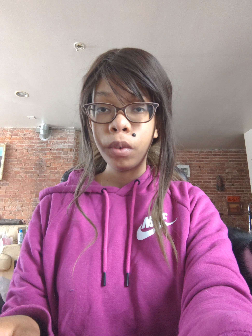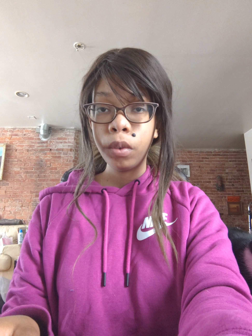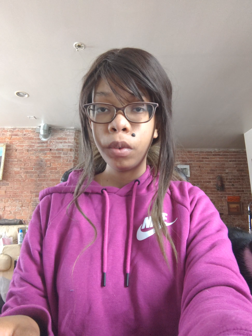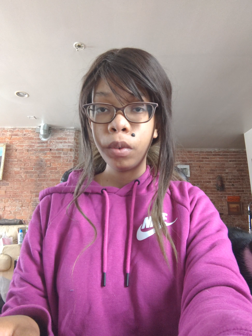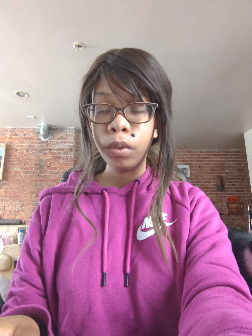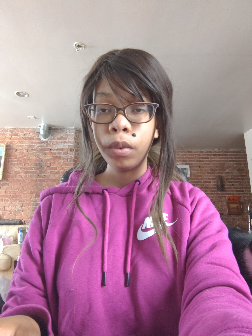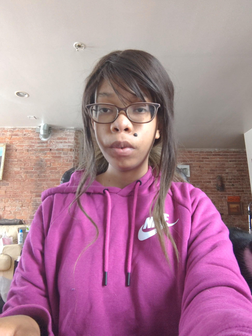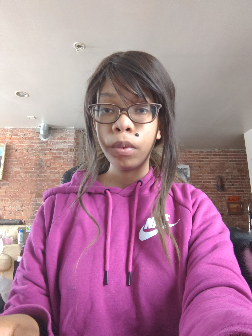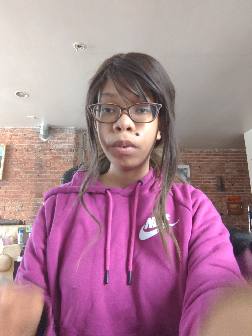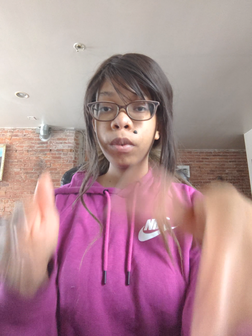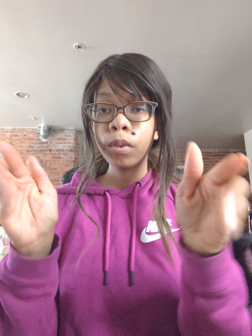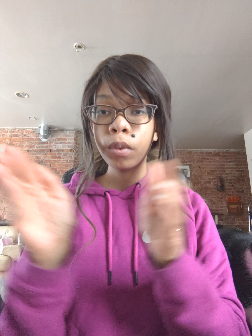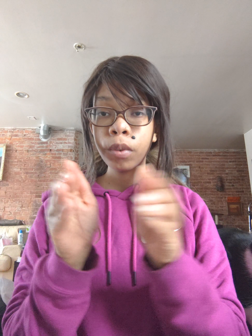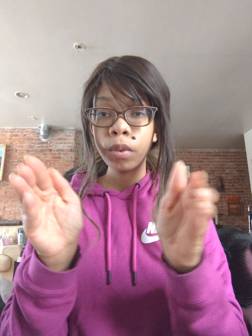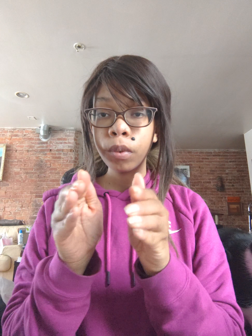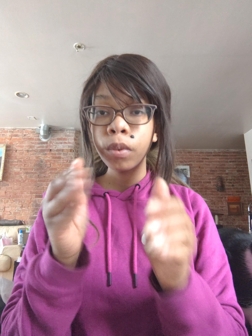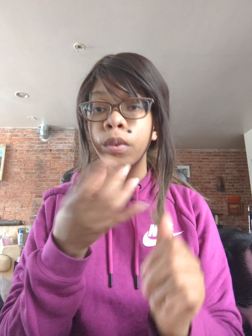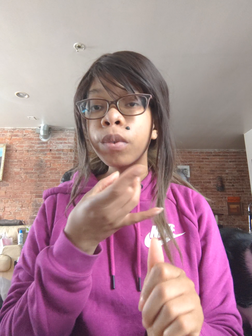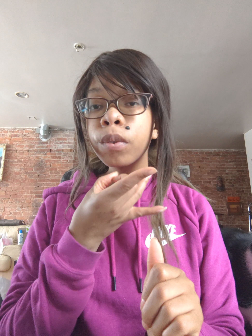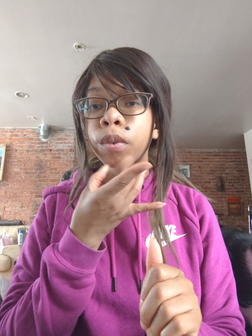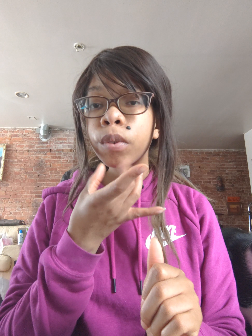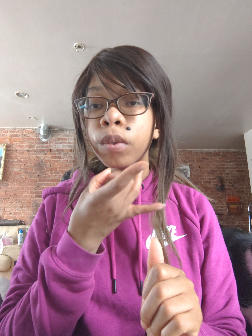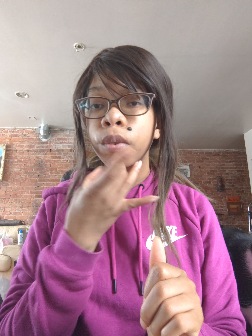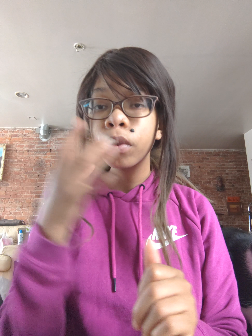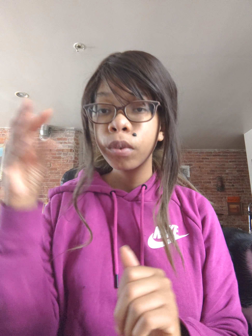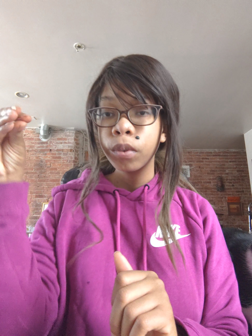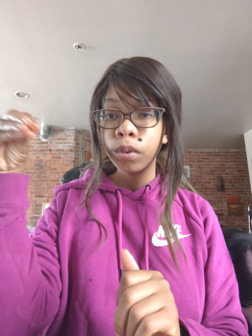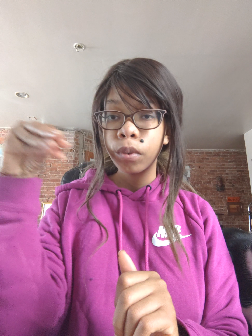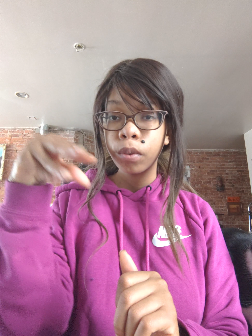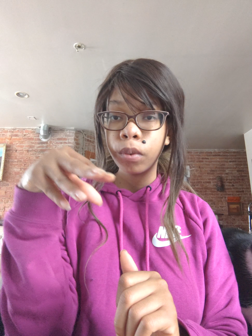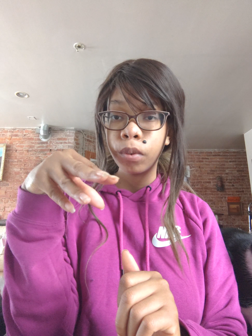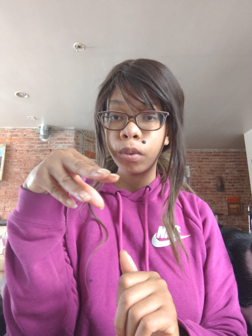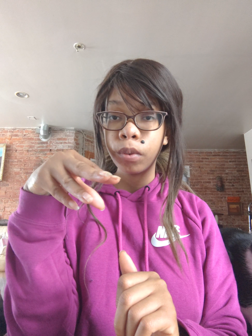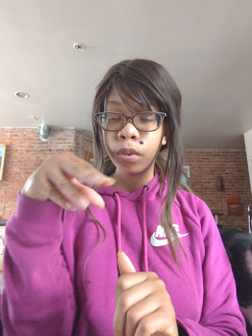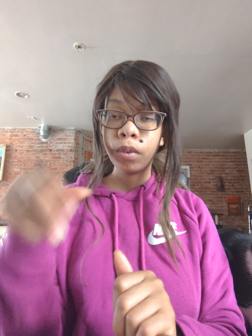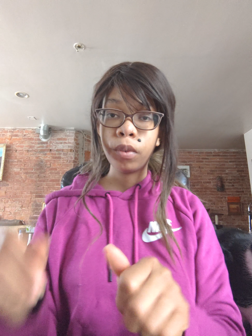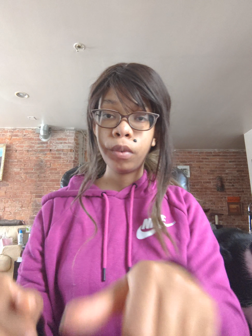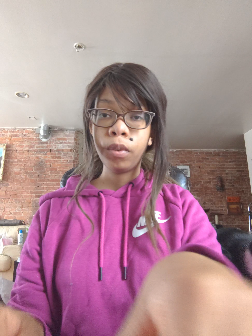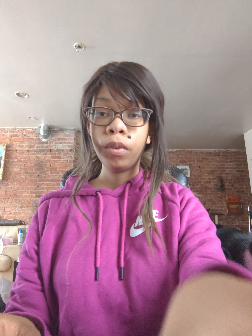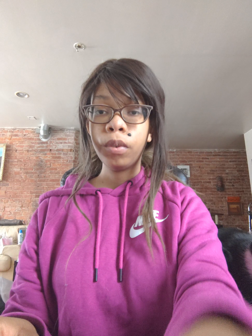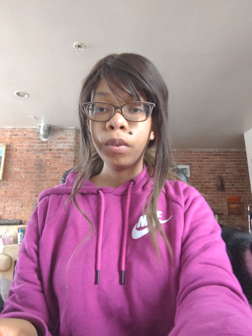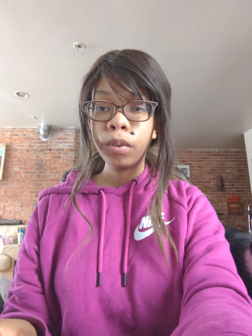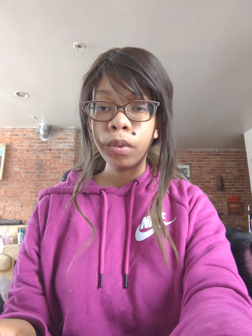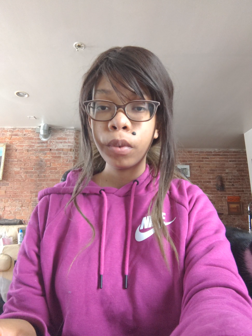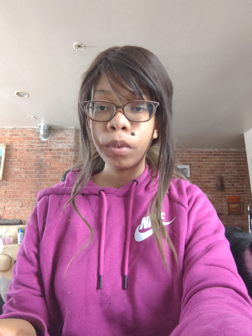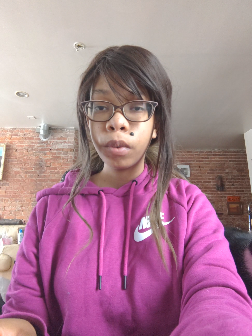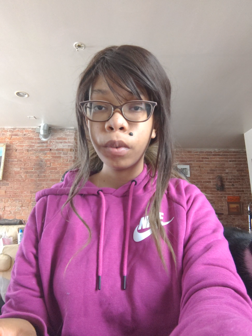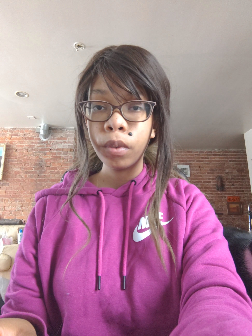lamp